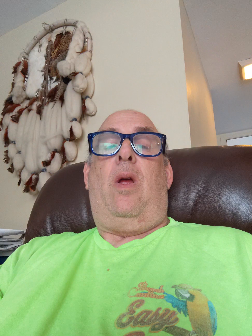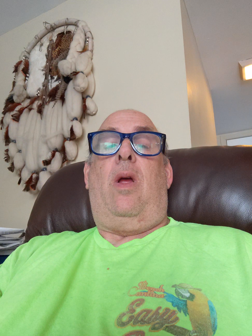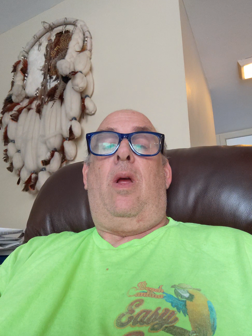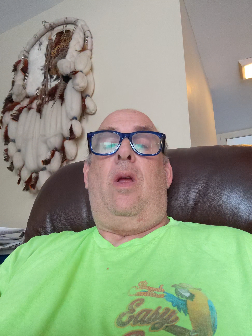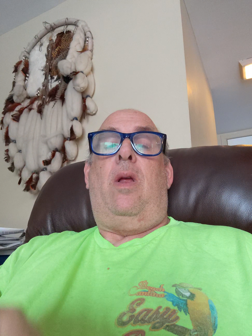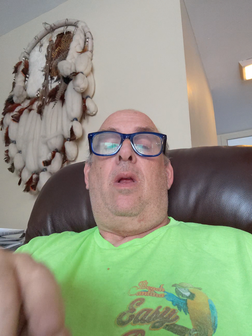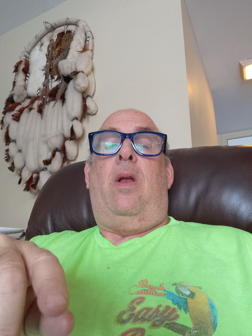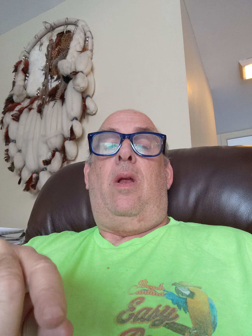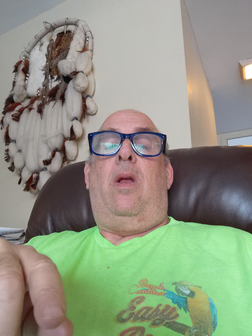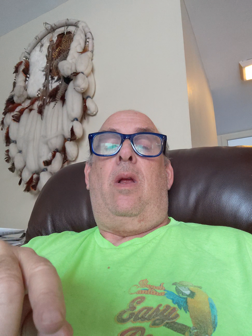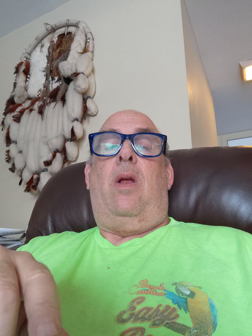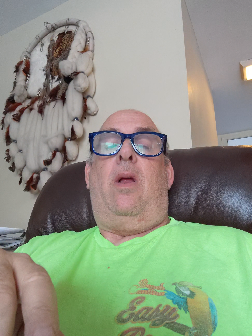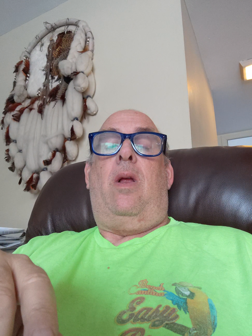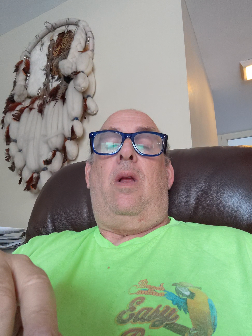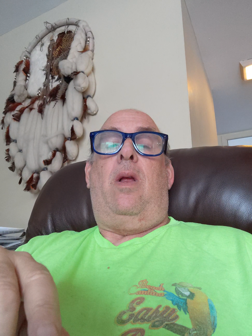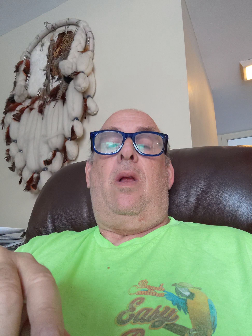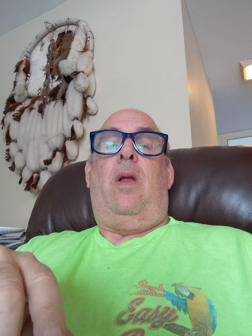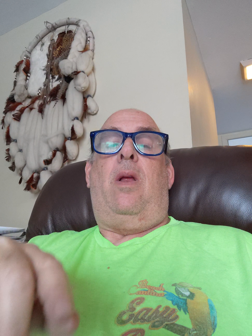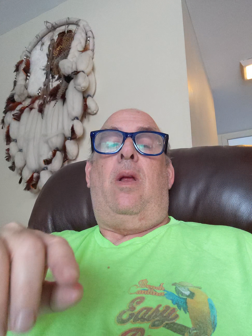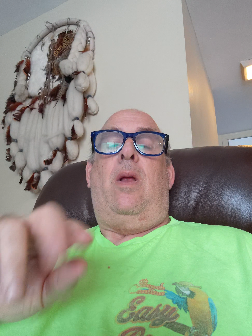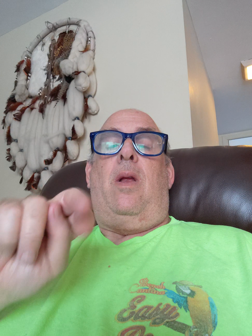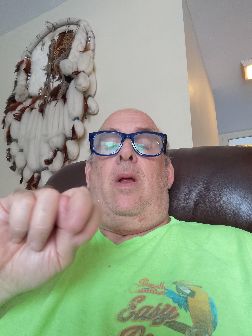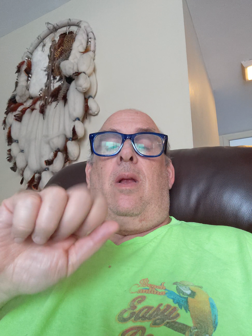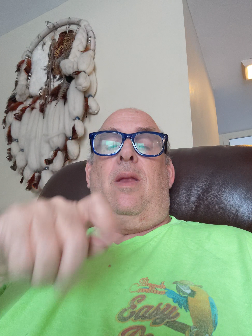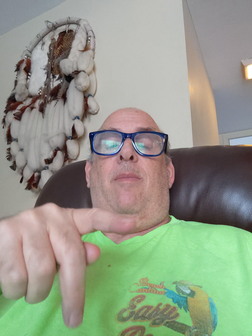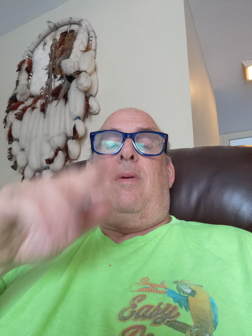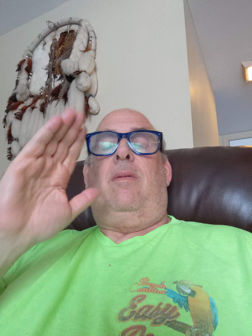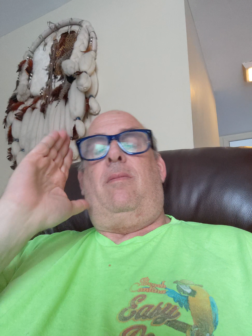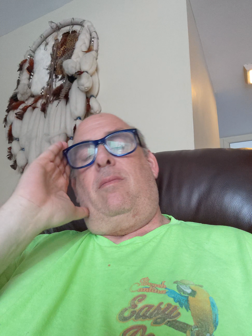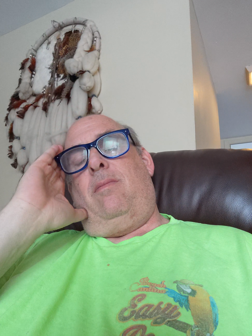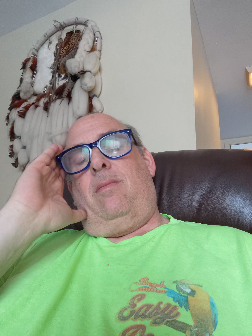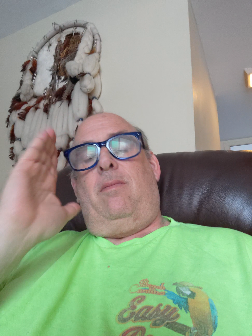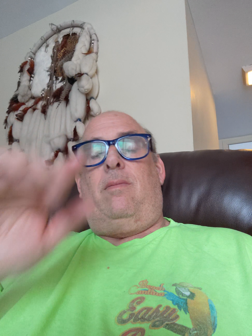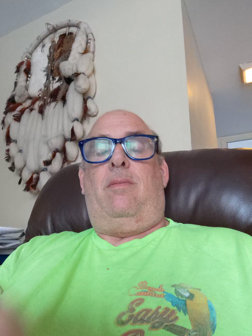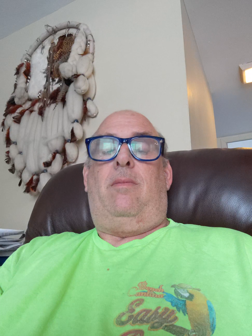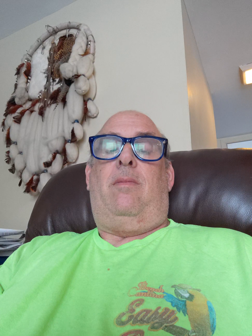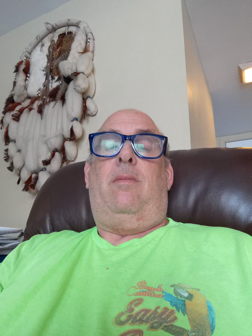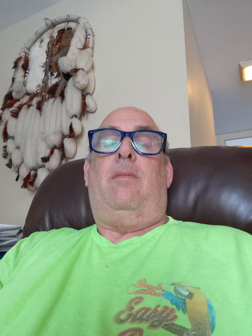nap